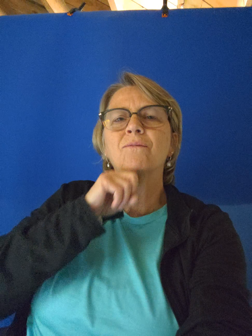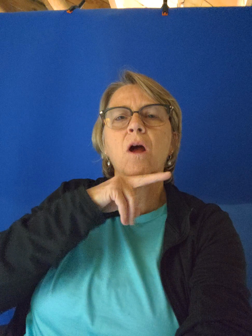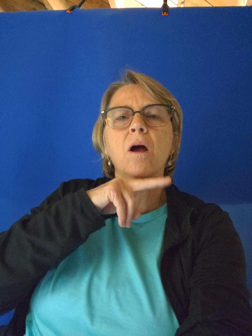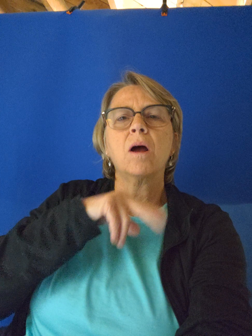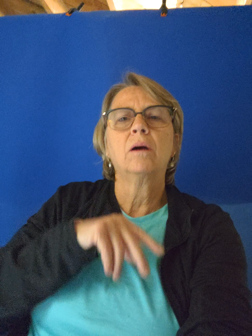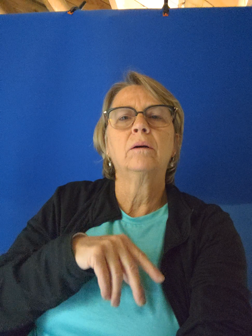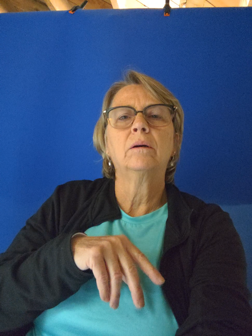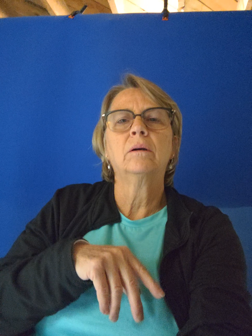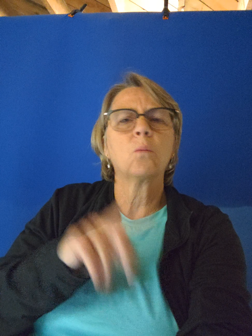frog